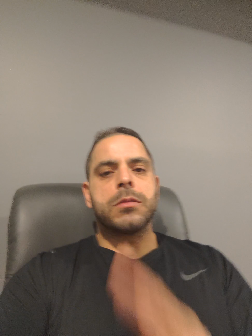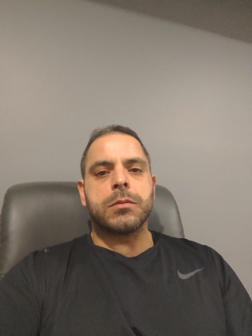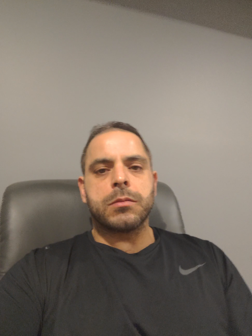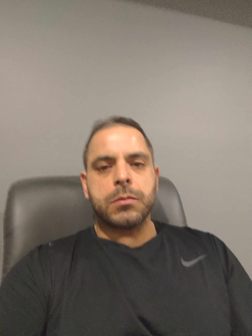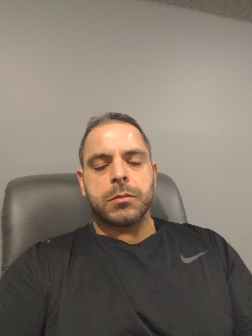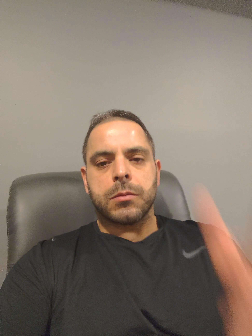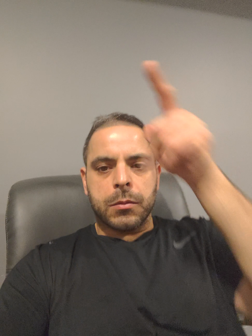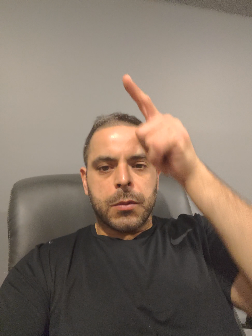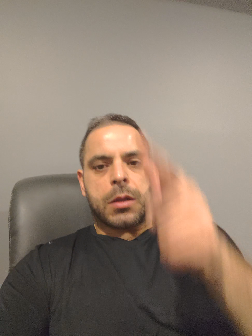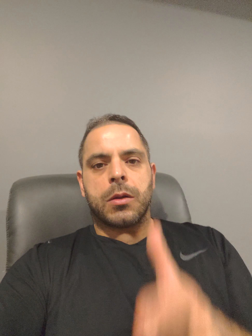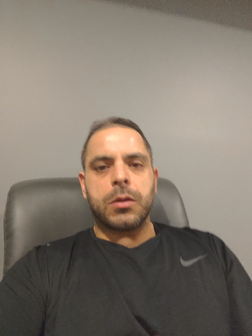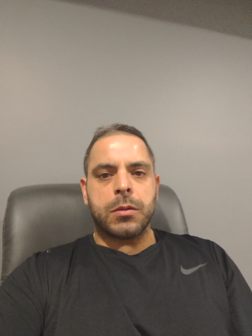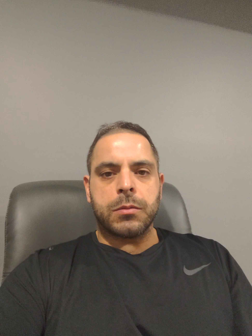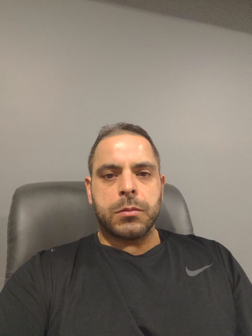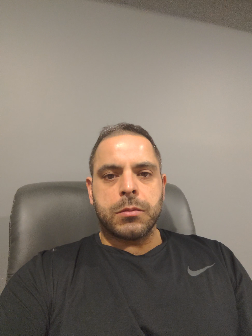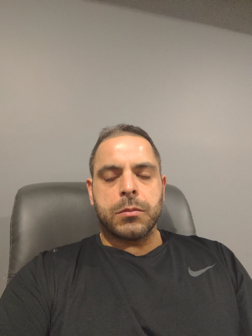brother